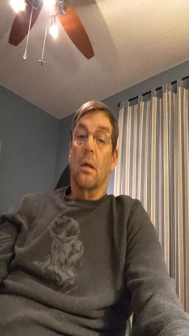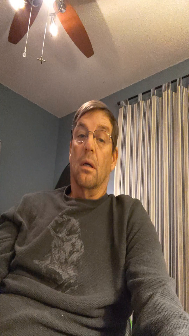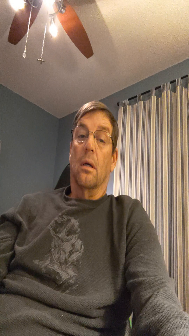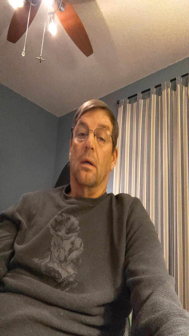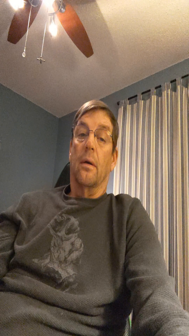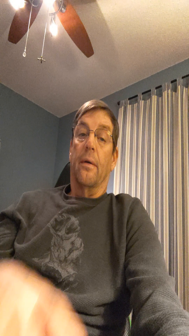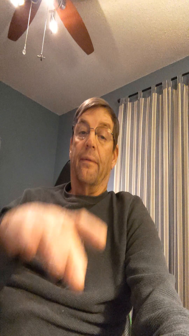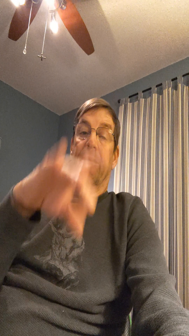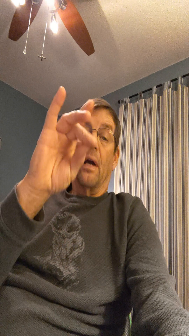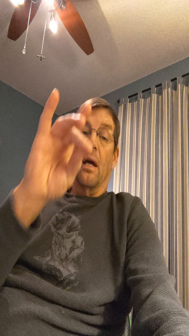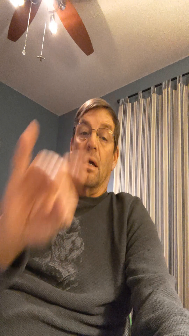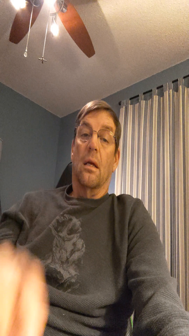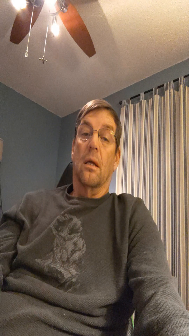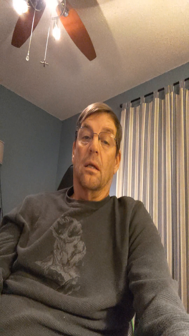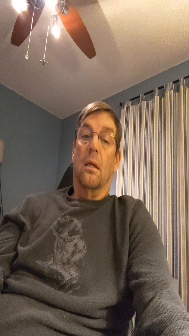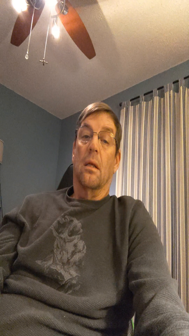find